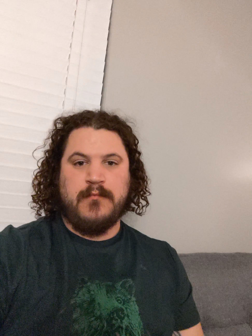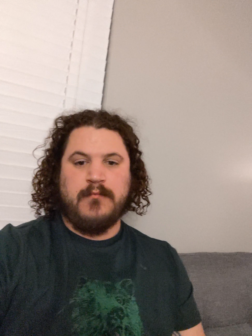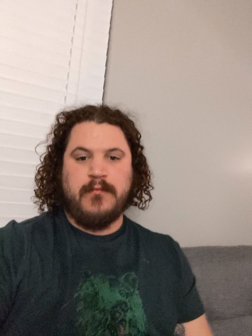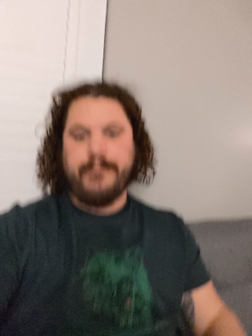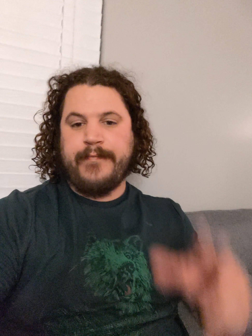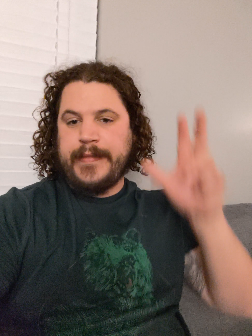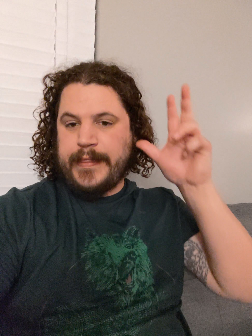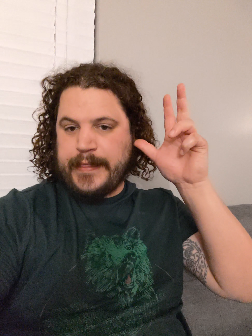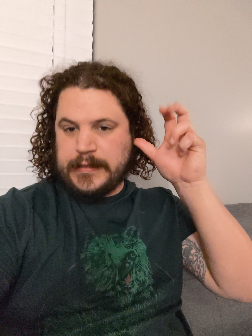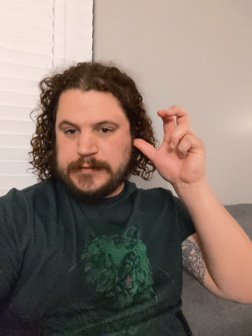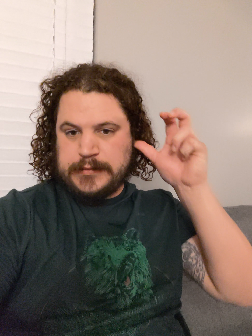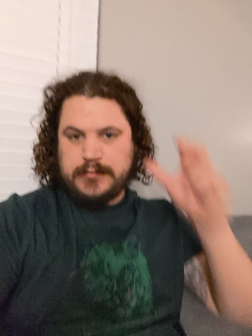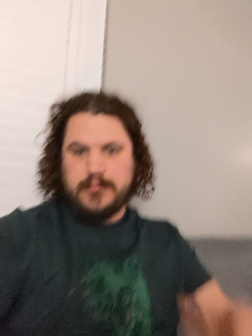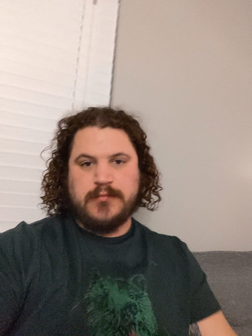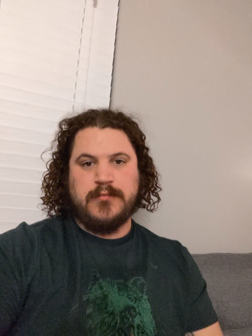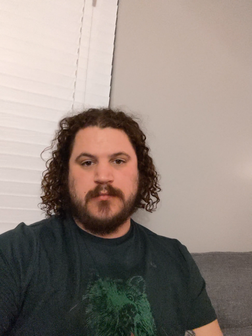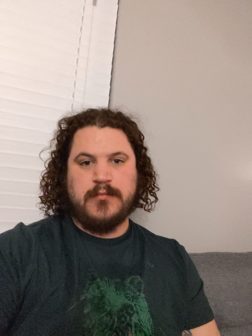listen